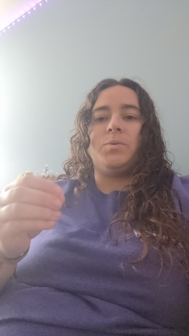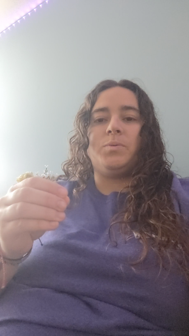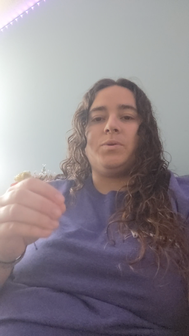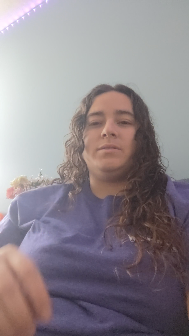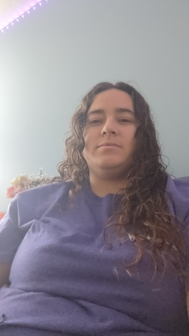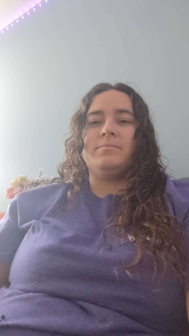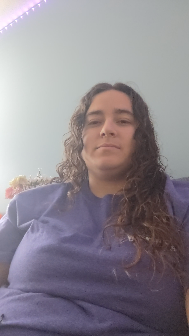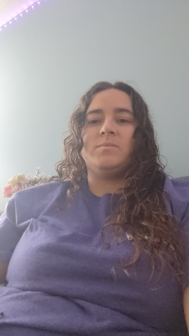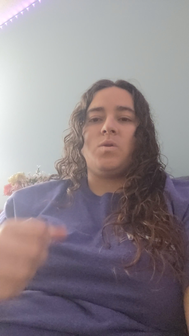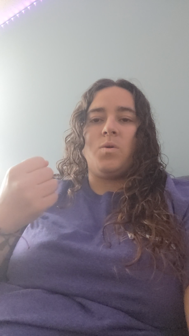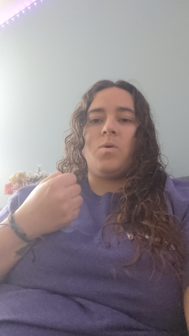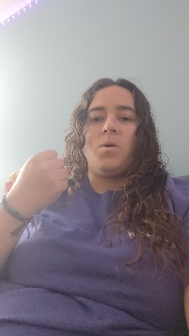hold